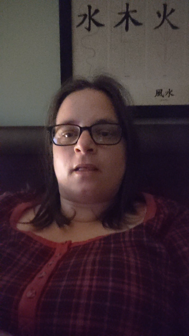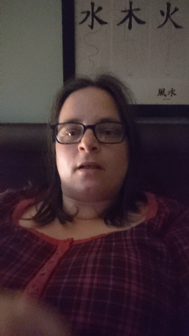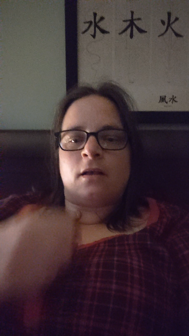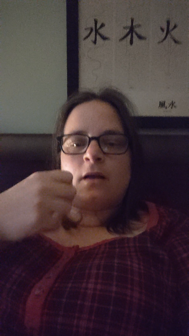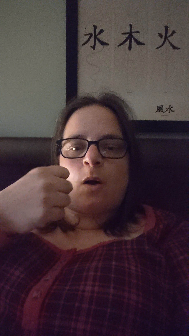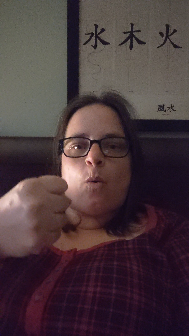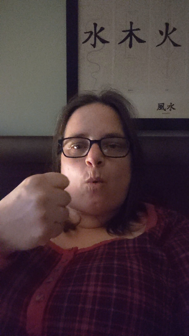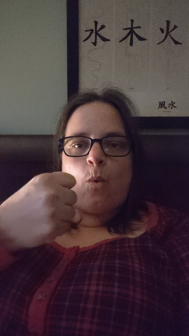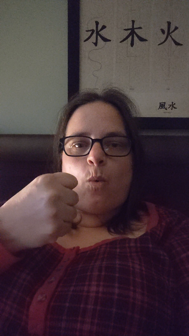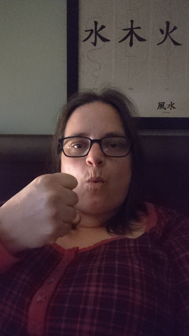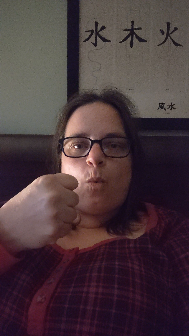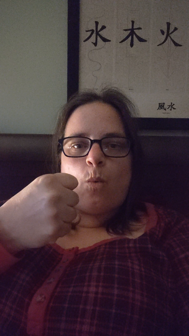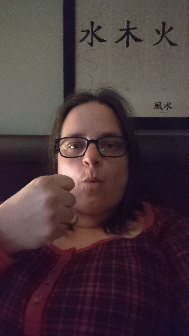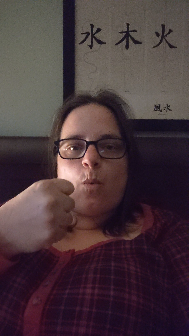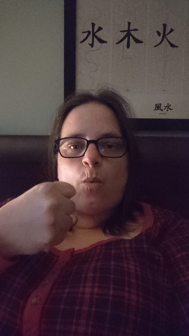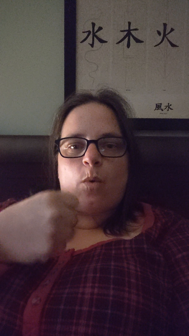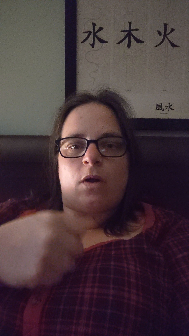hold